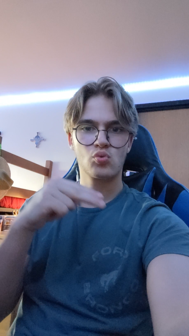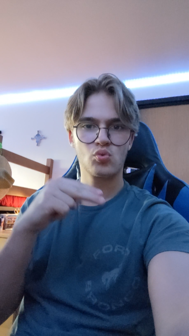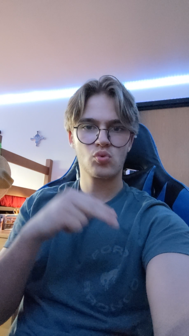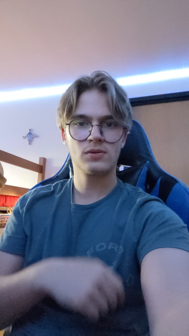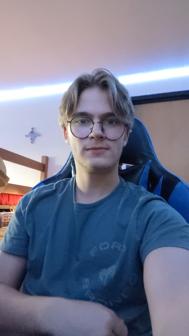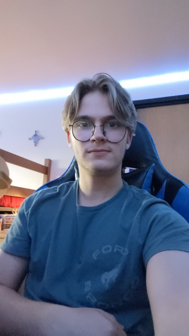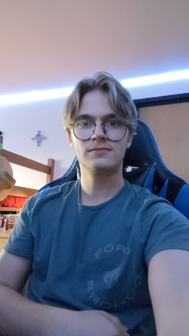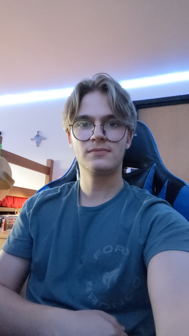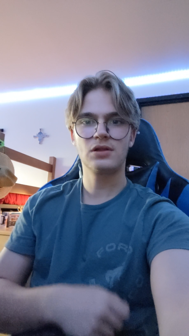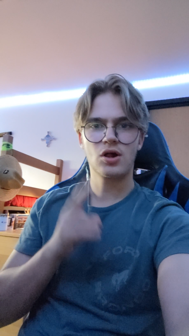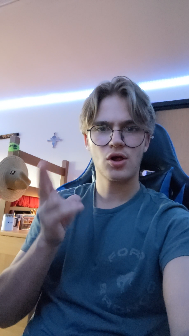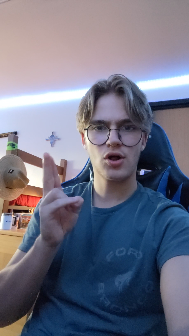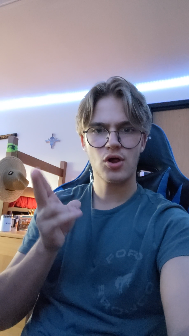hurry